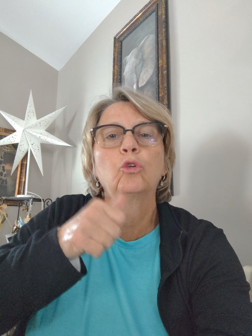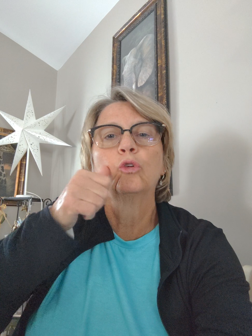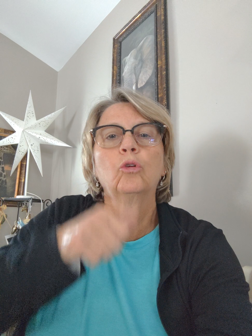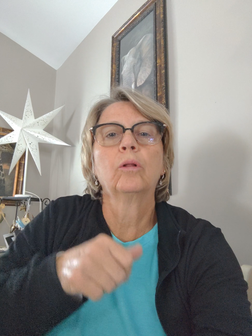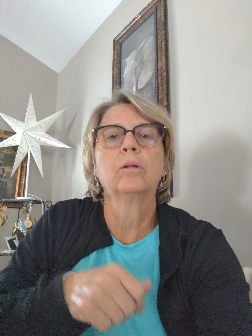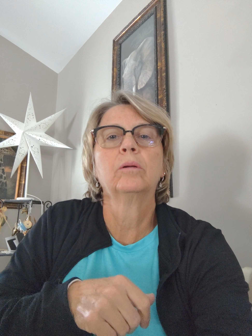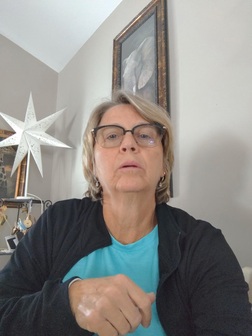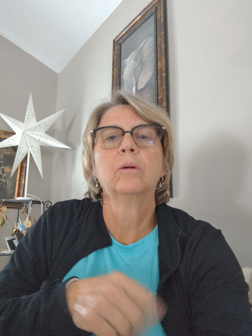girl